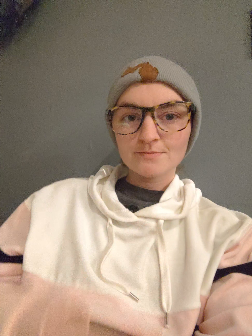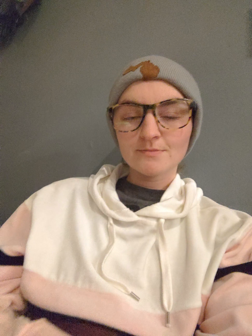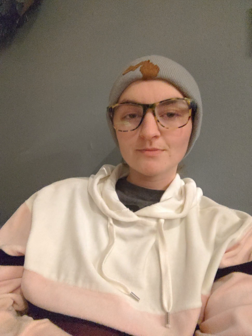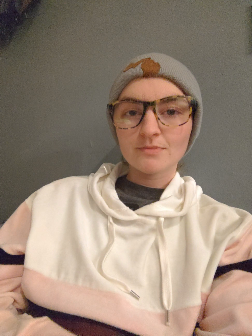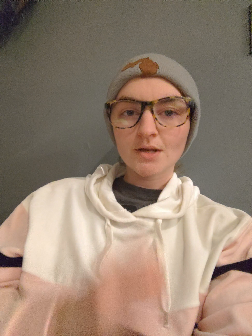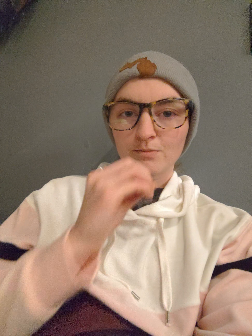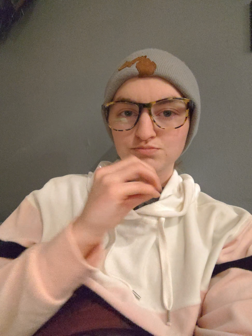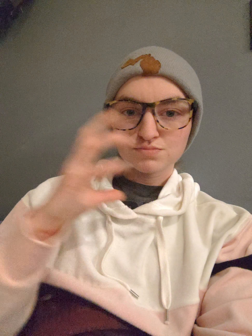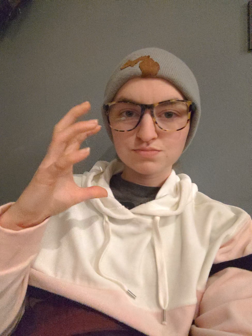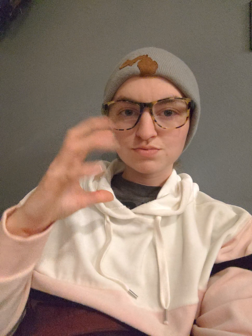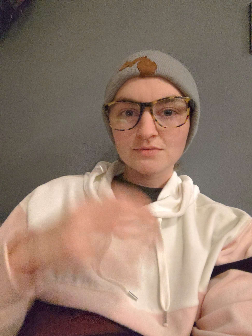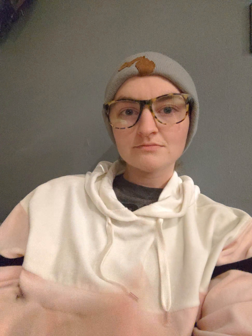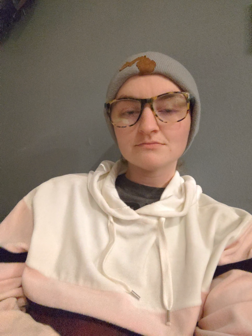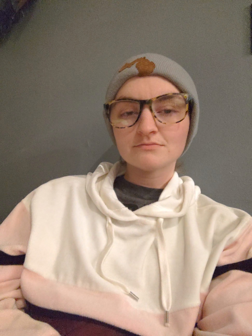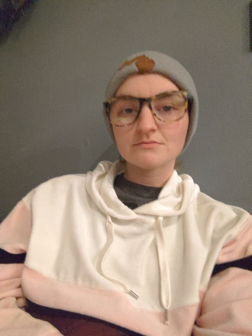balloon